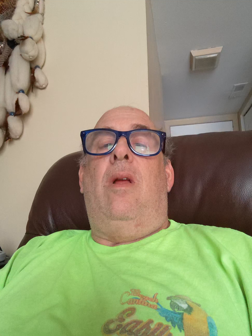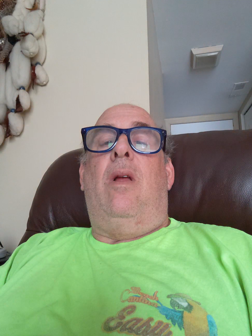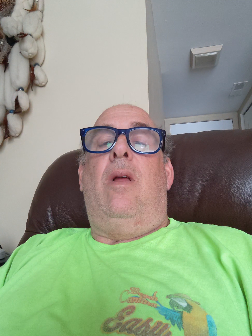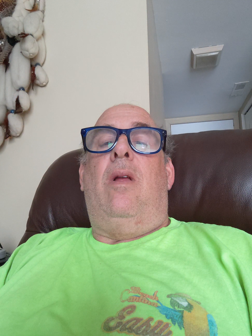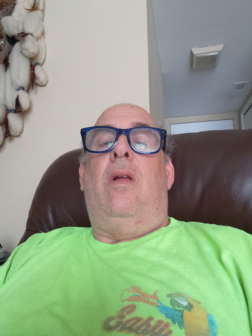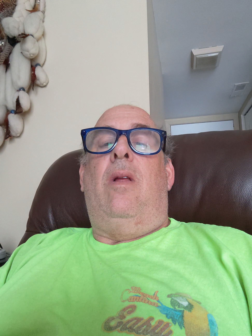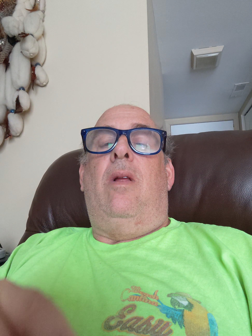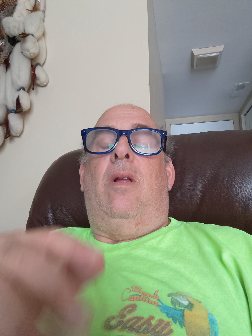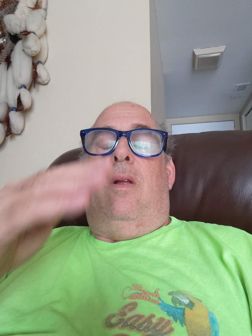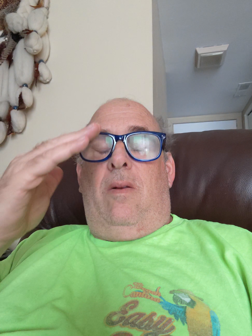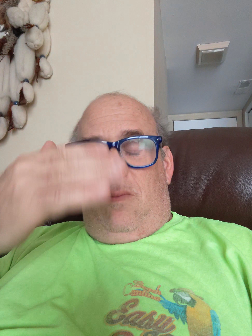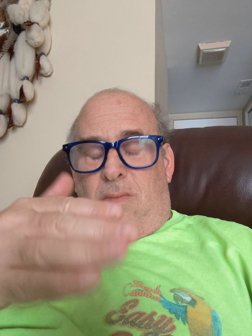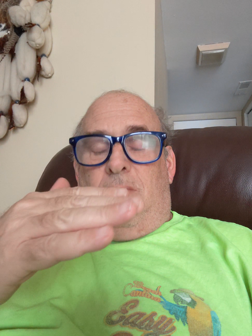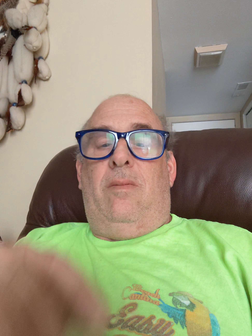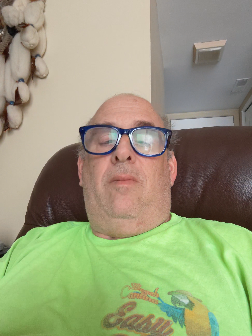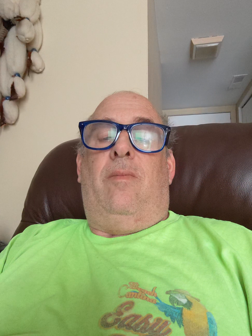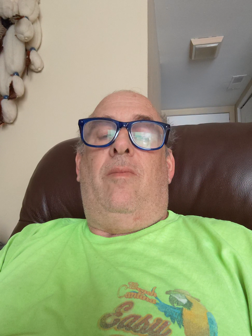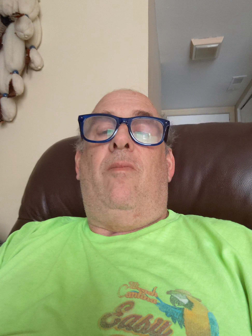sleepy